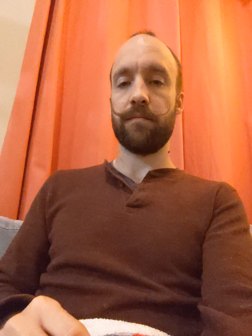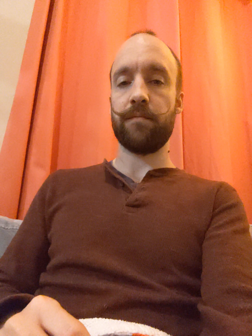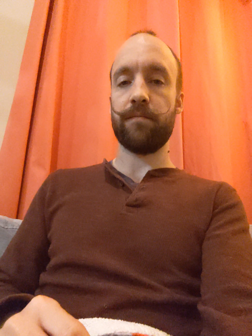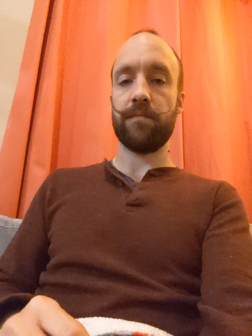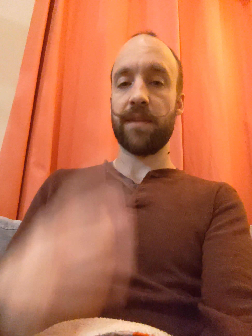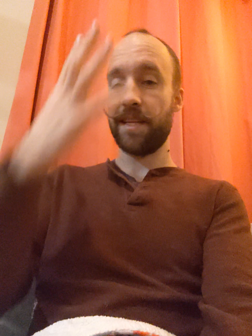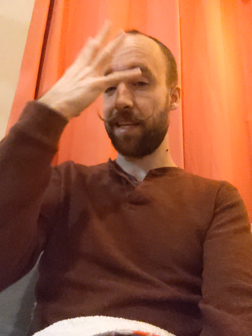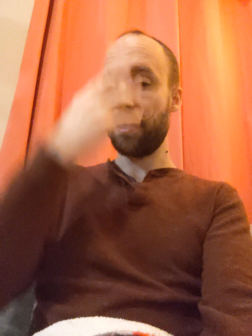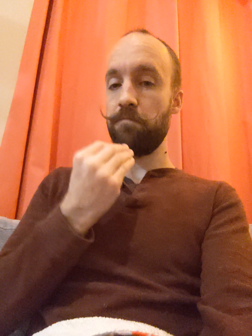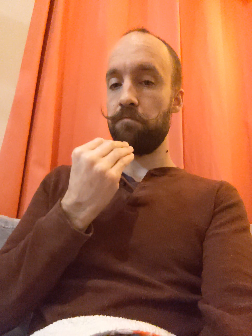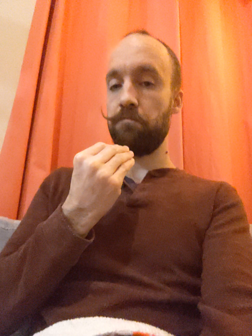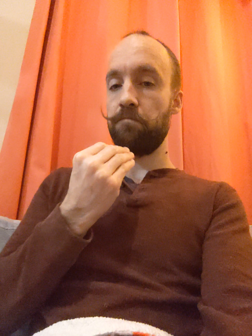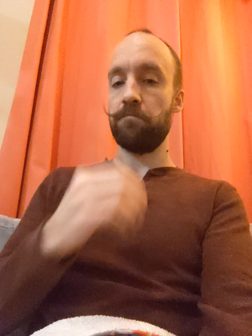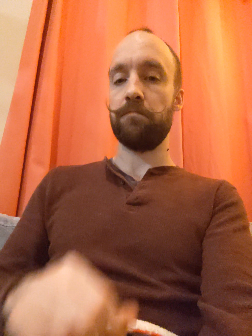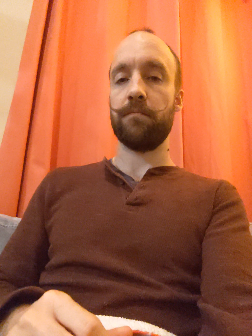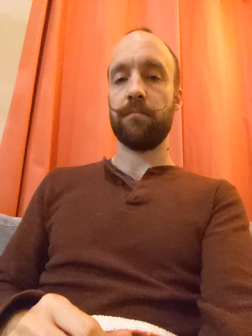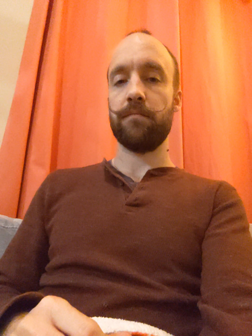sleep